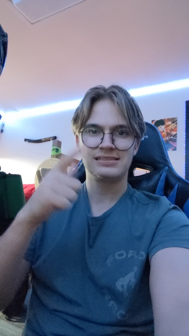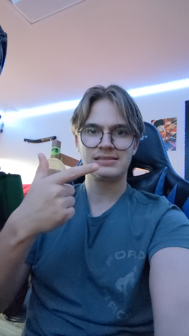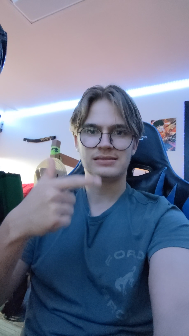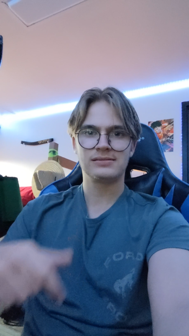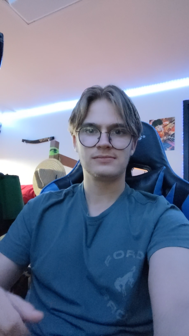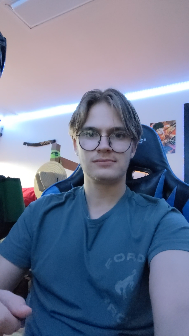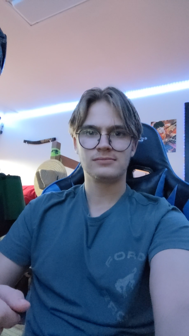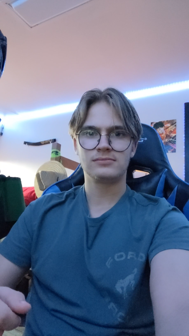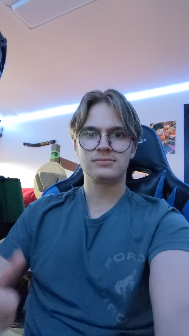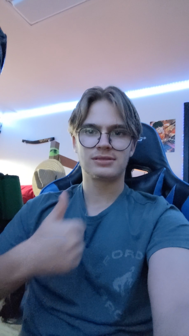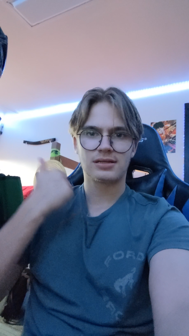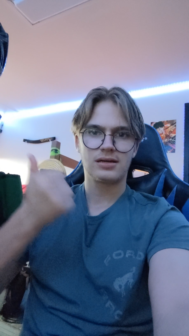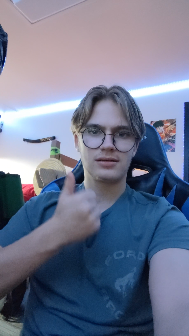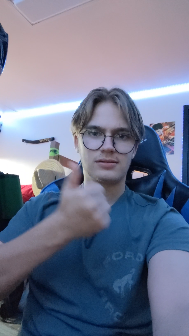chase